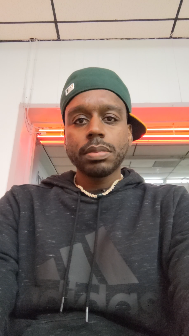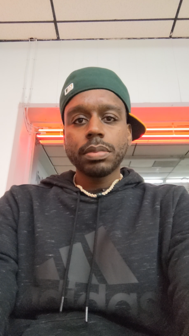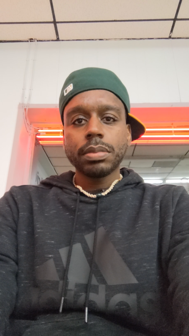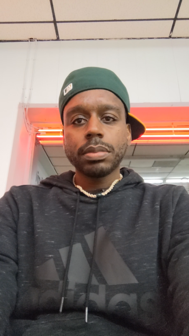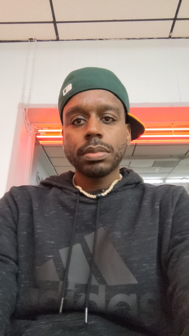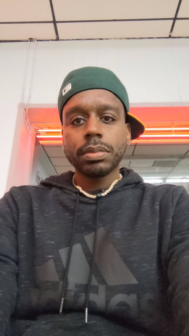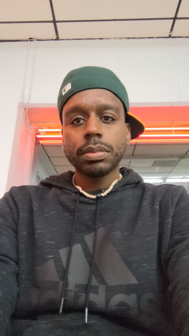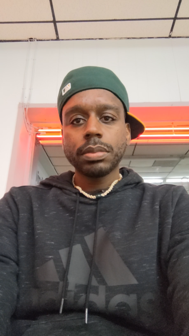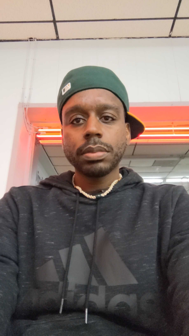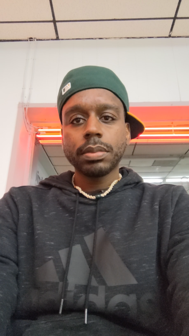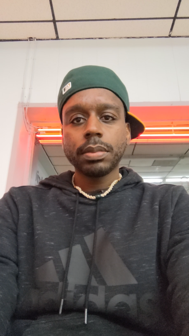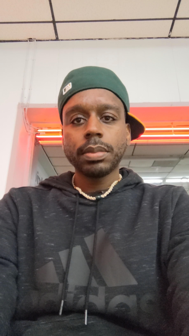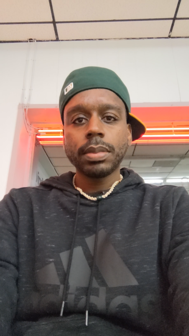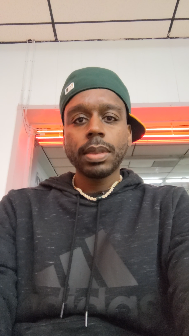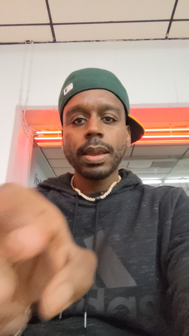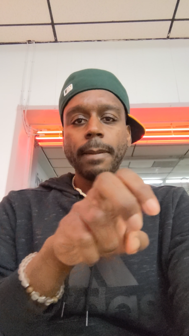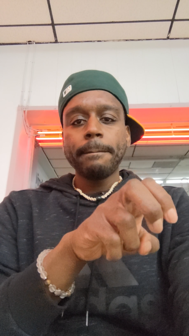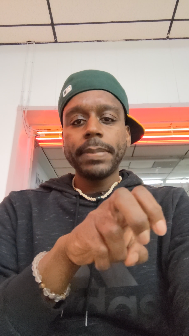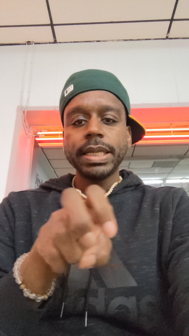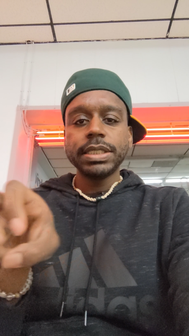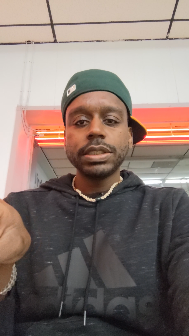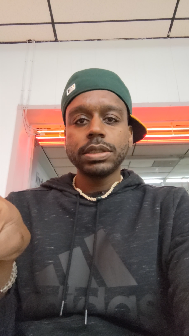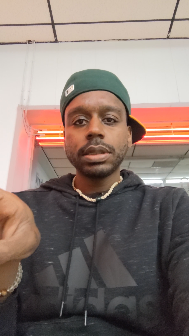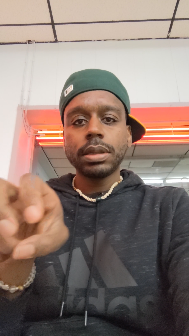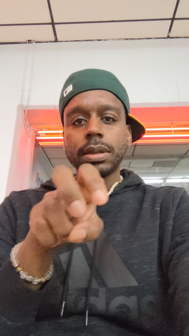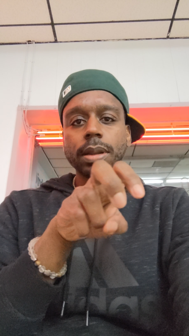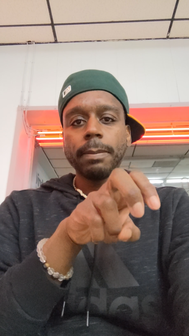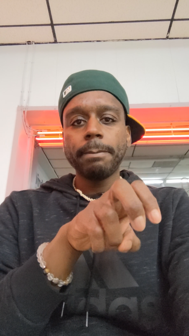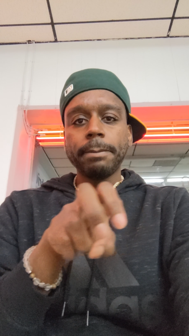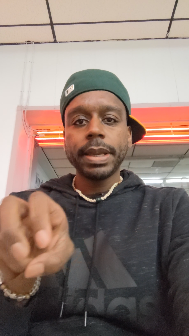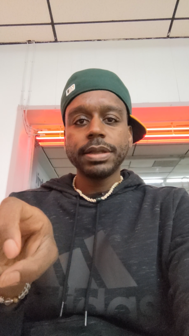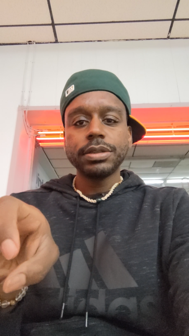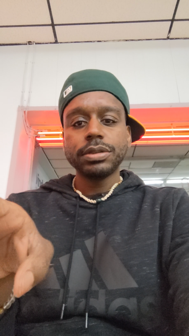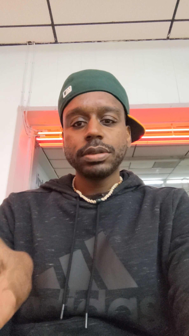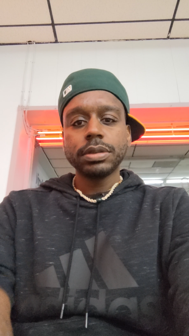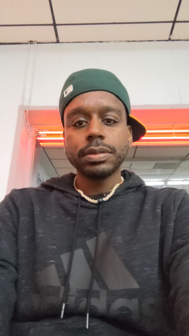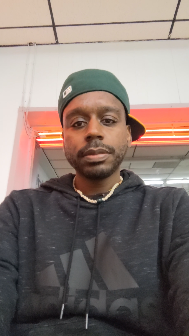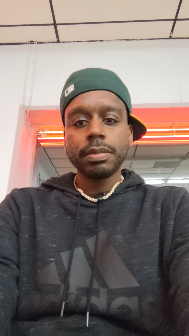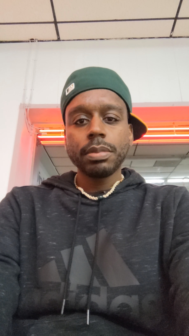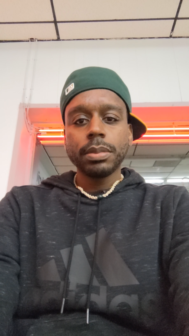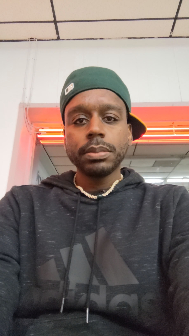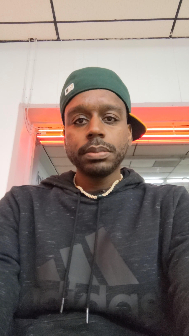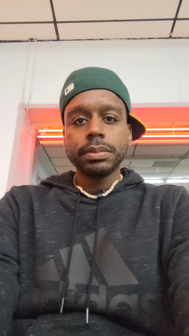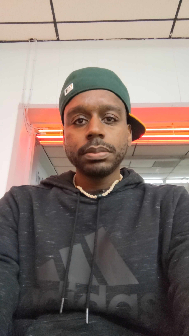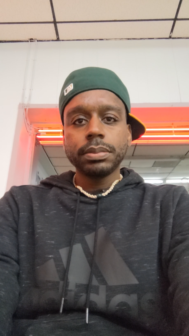bench